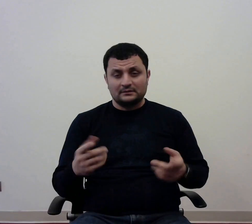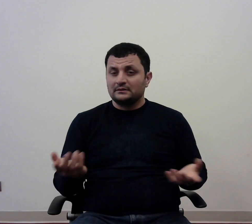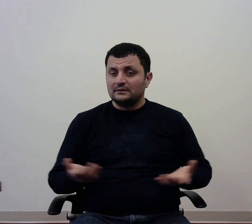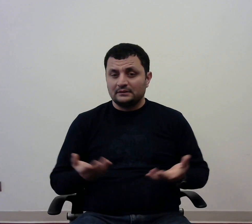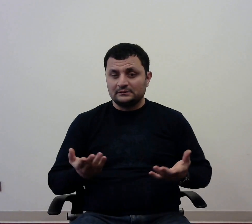hansı